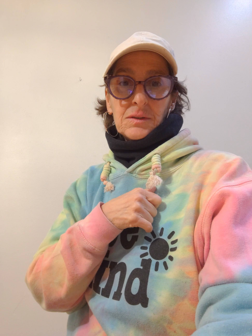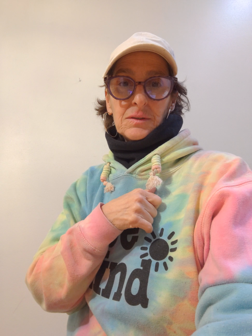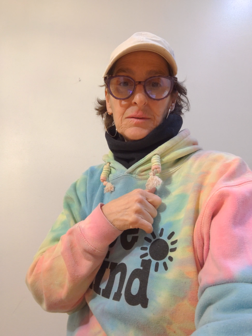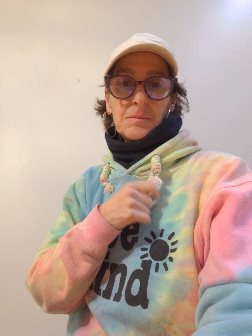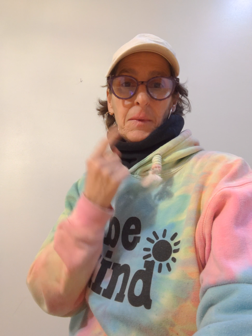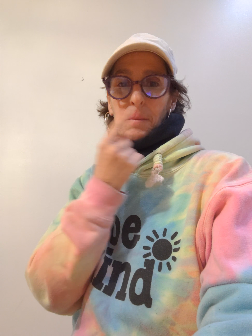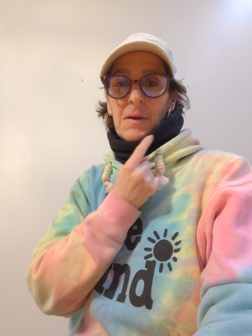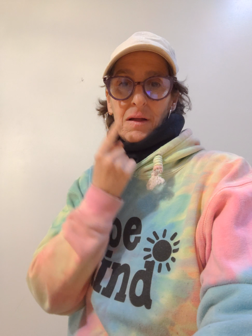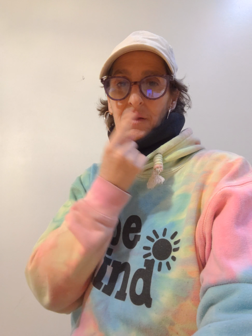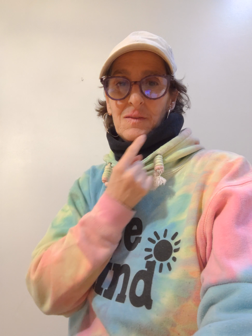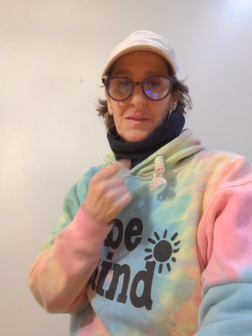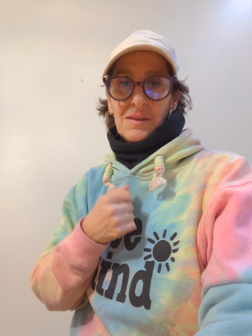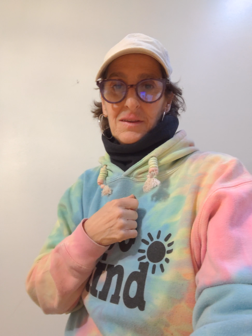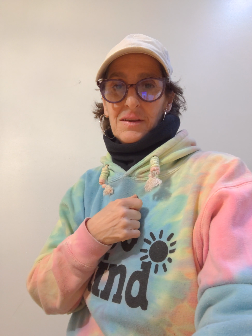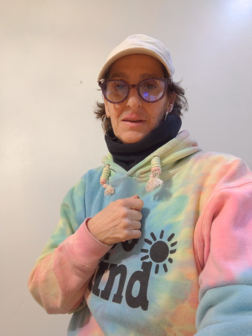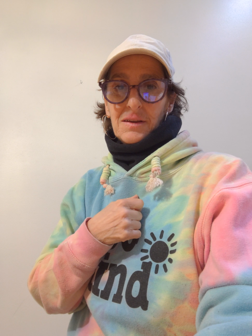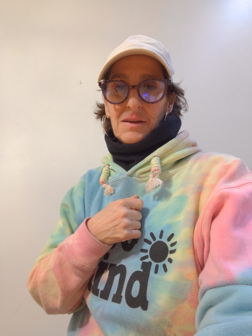mouth